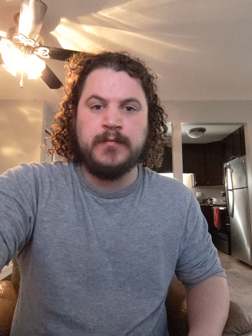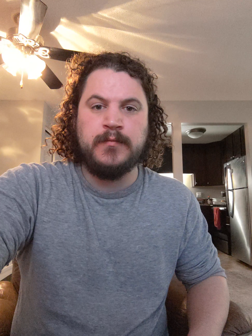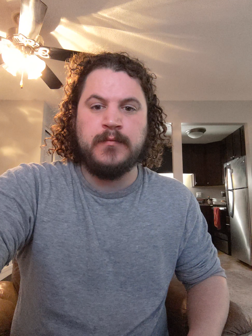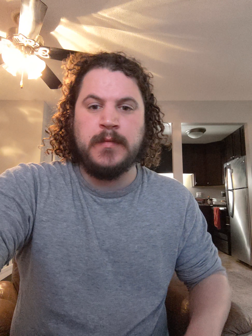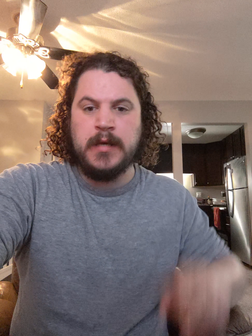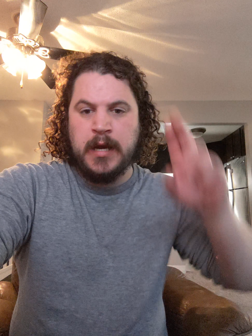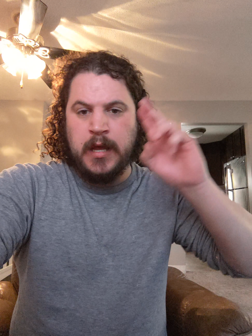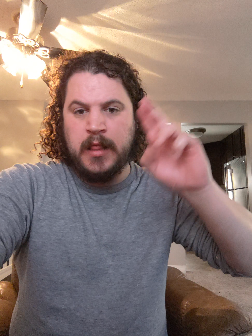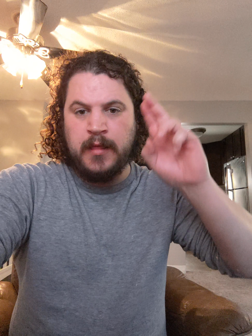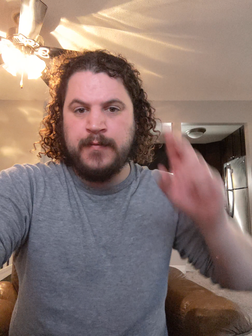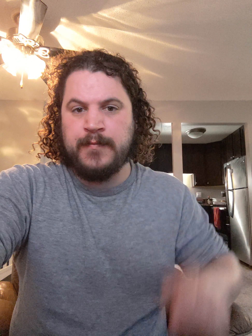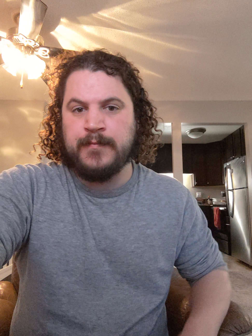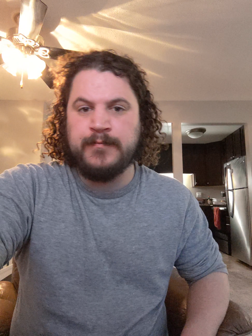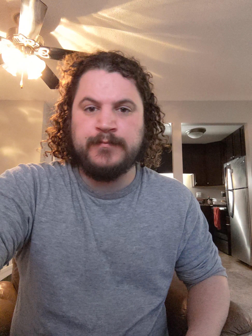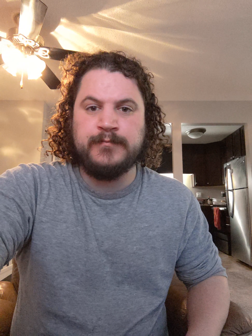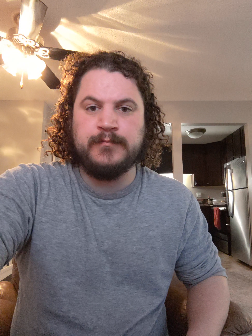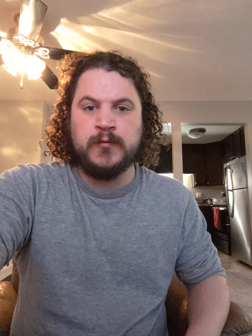uncle